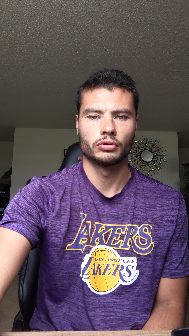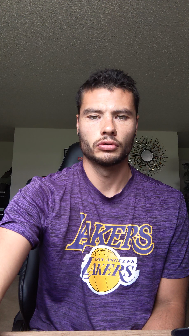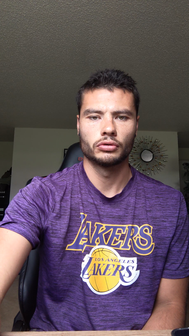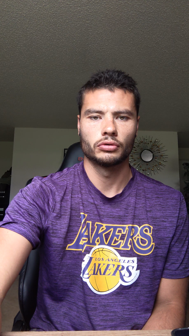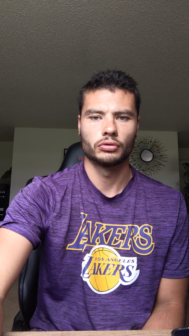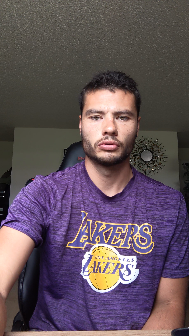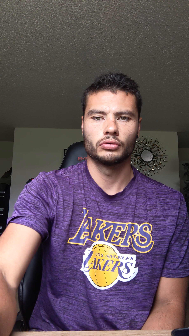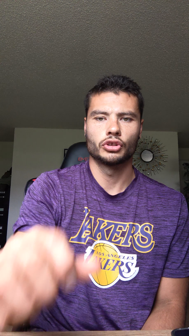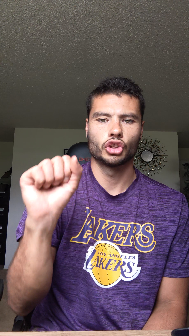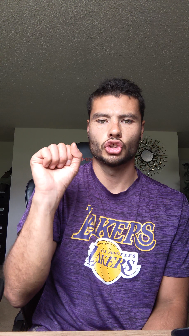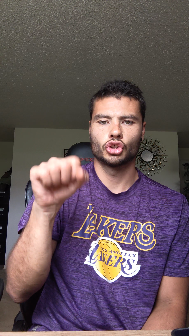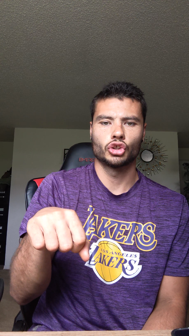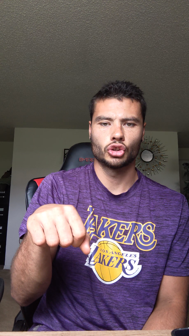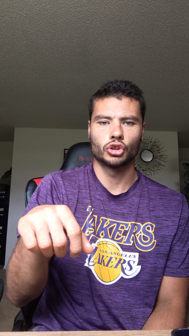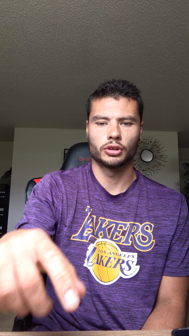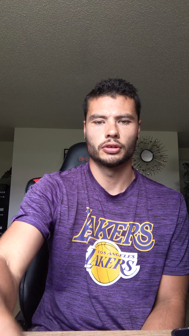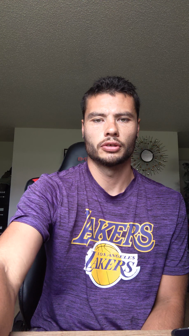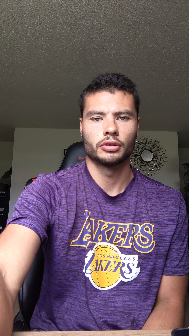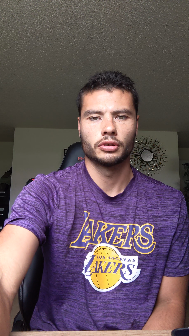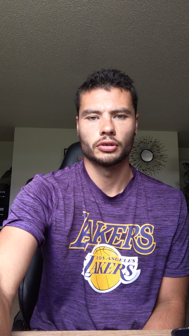could